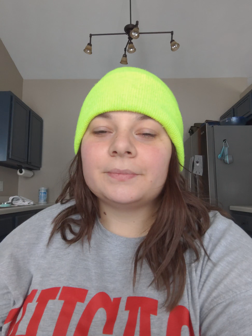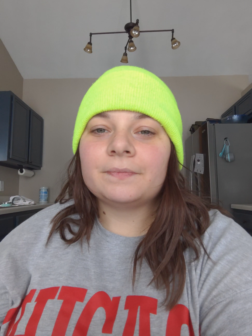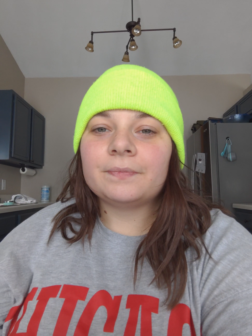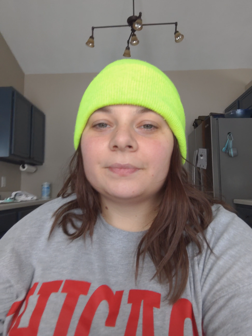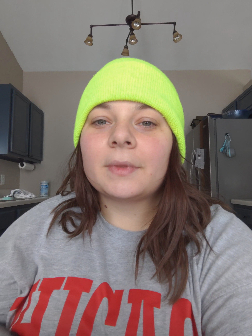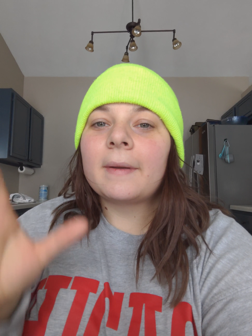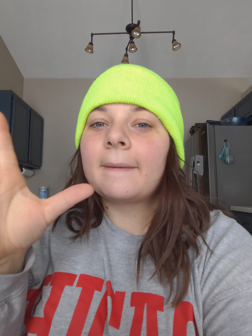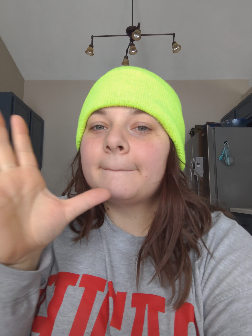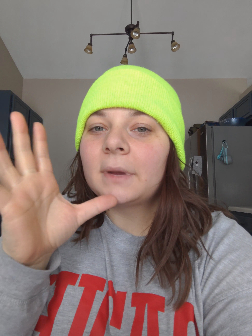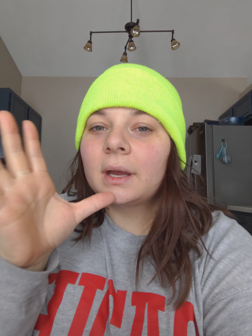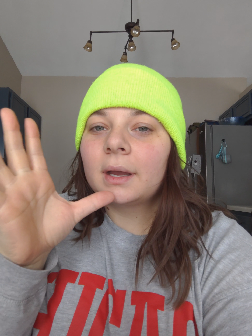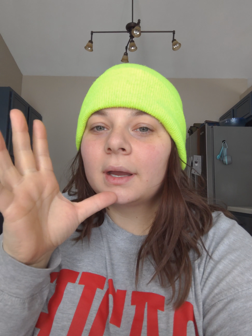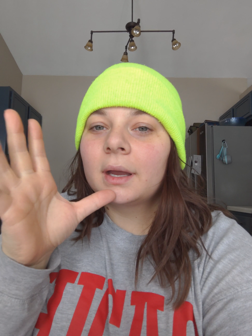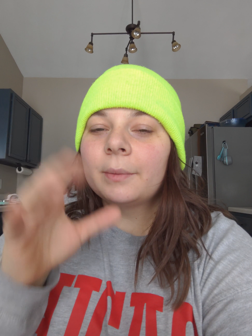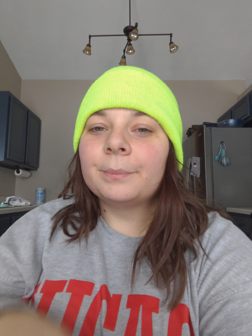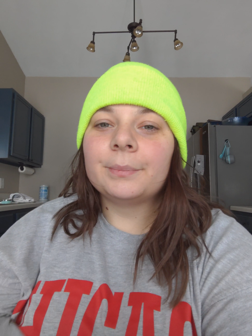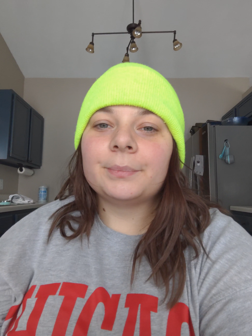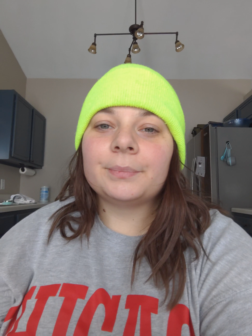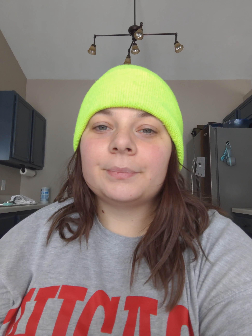mom